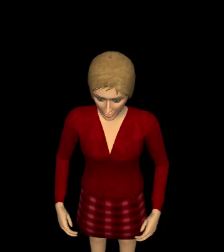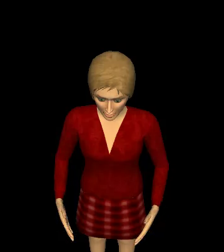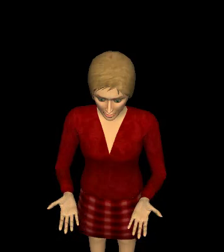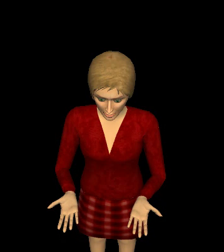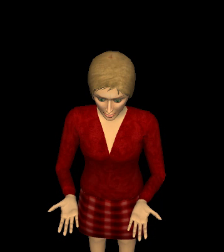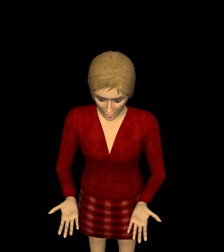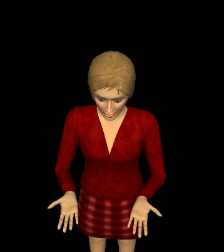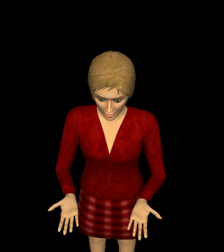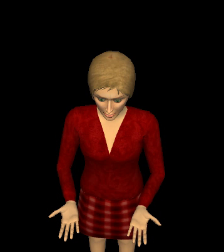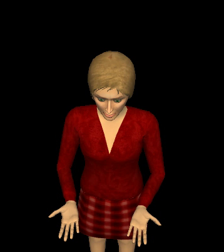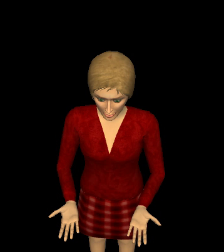الآن